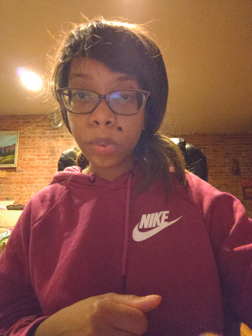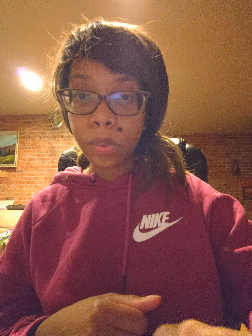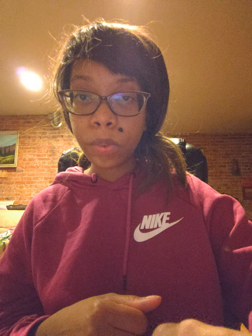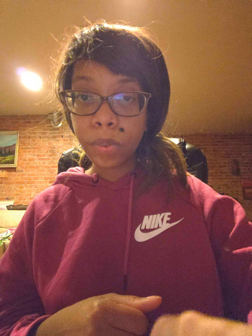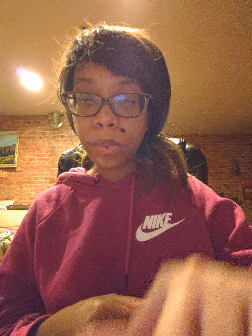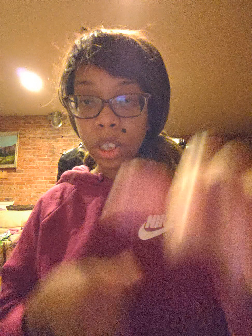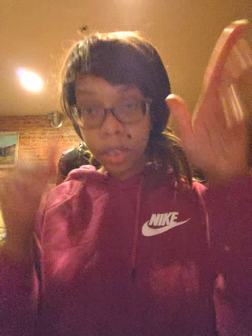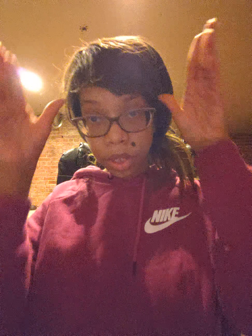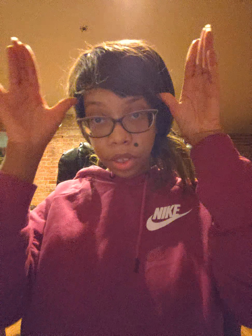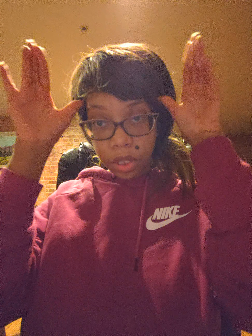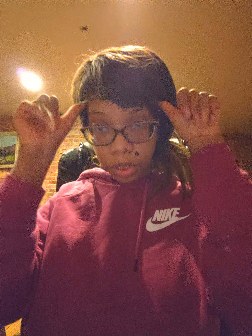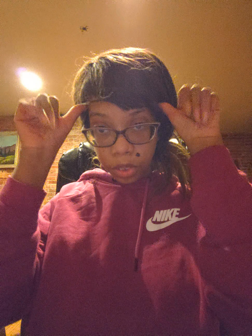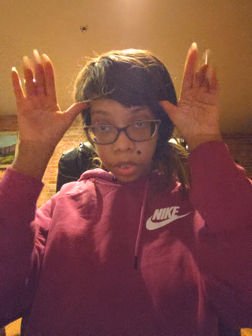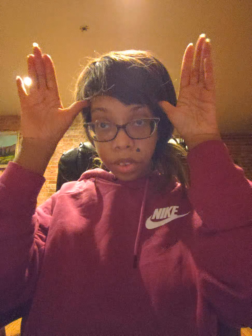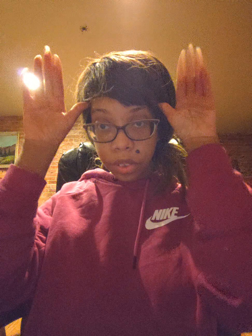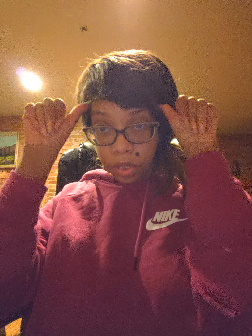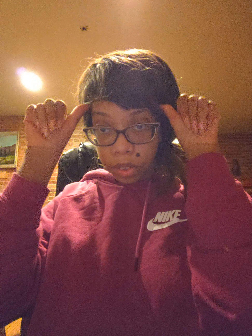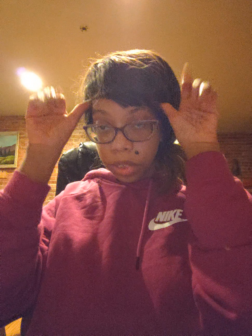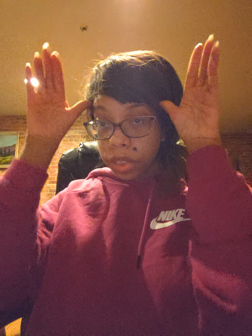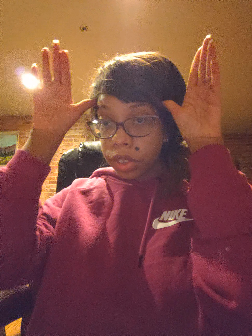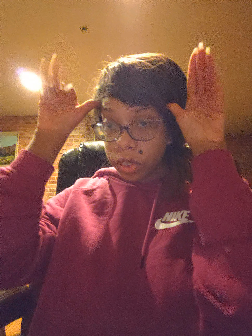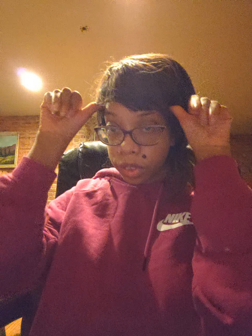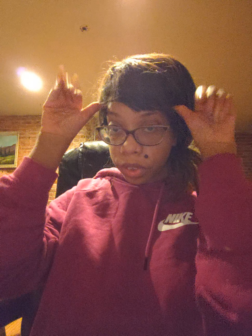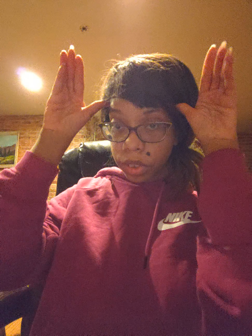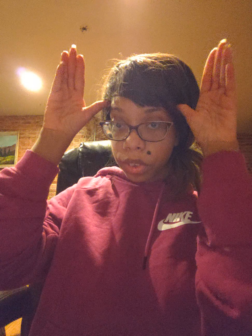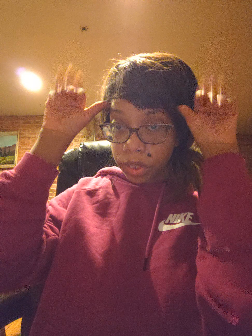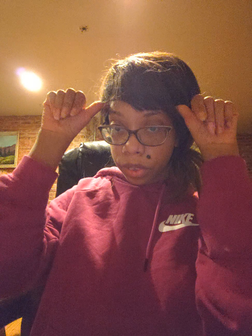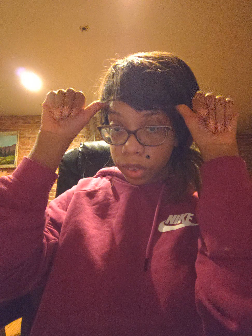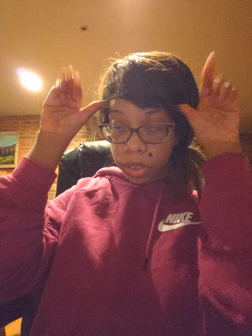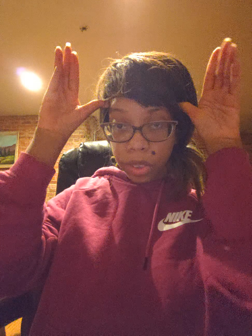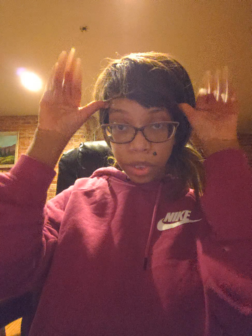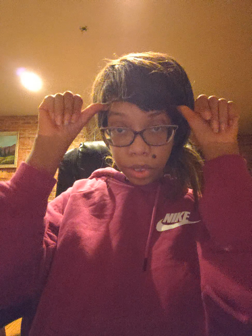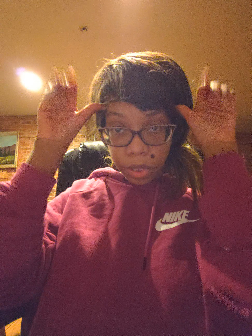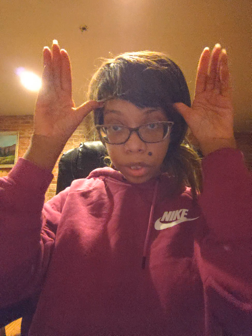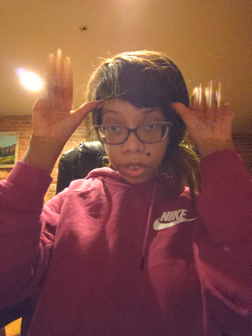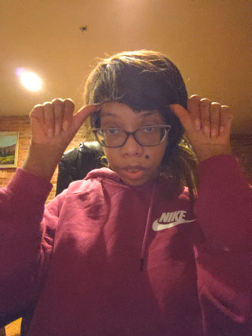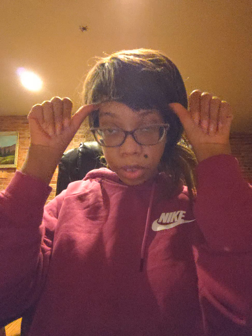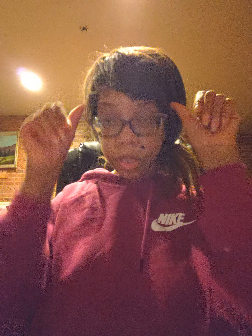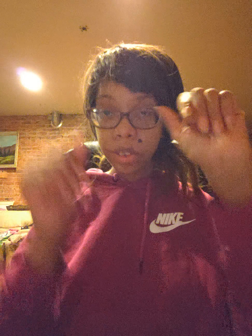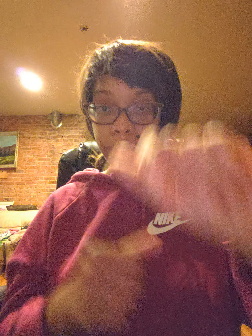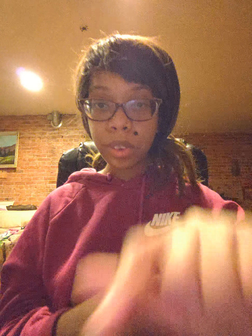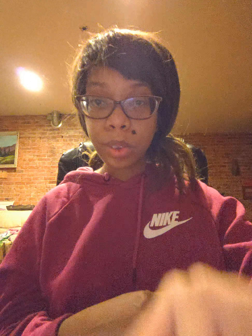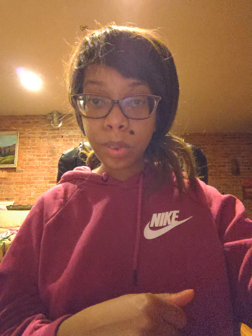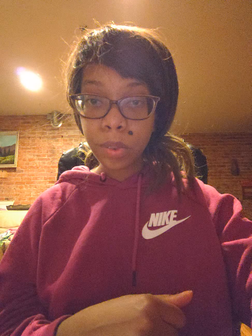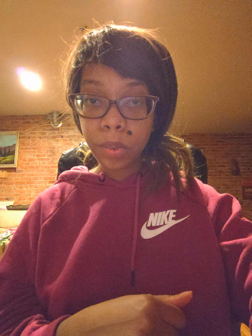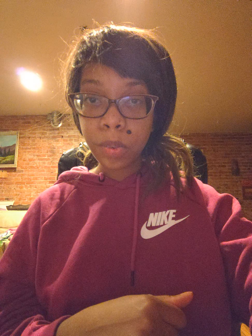donkey